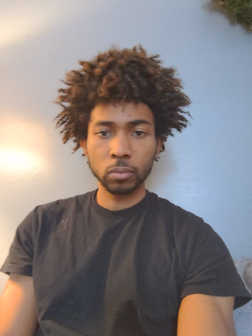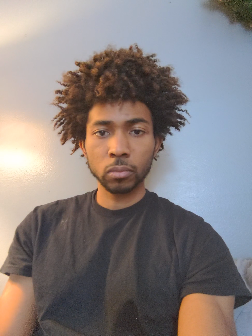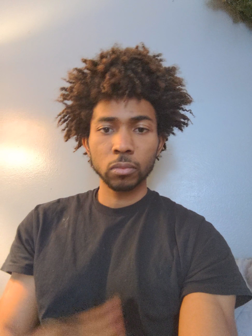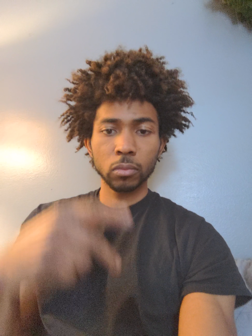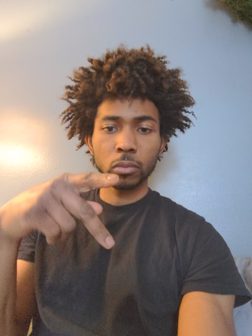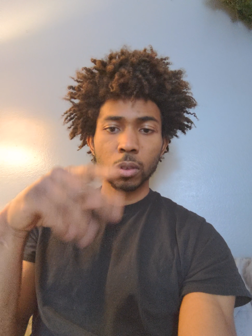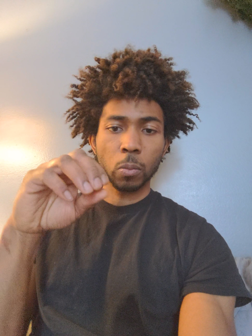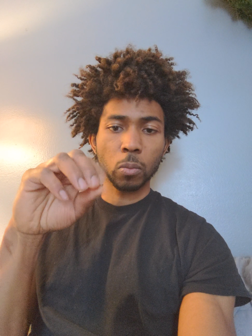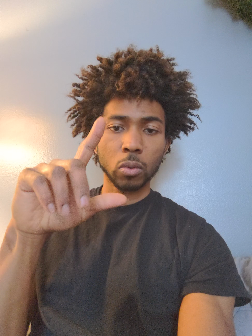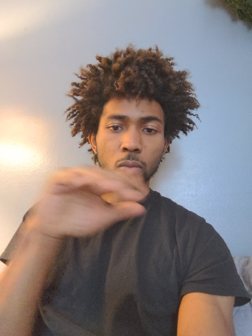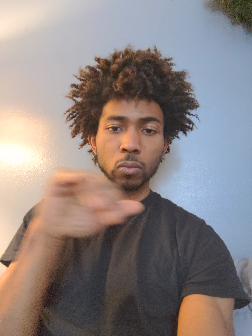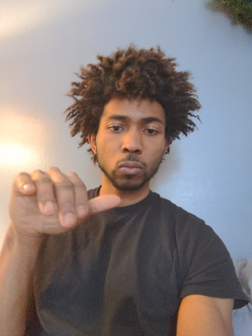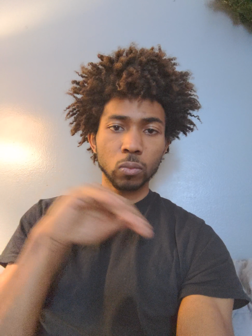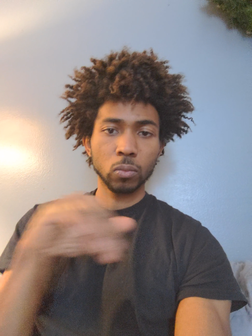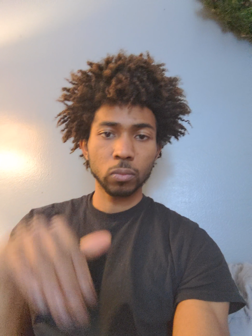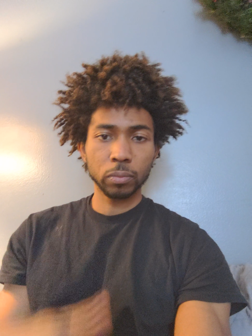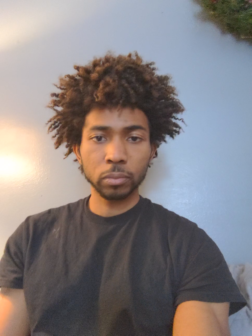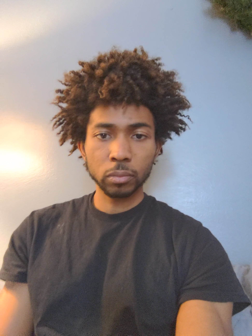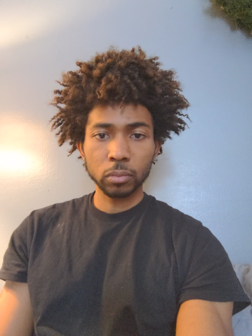pool